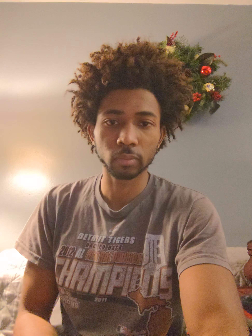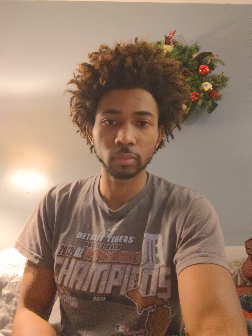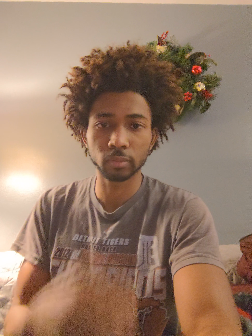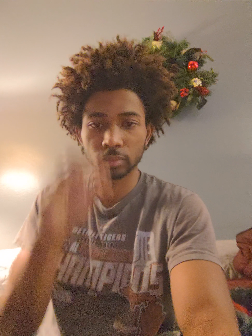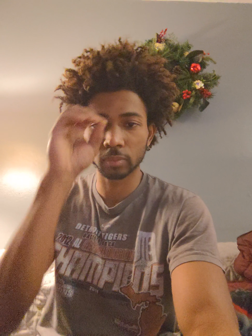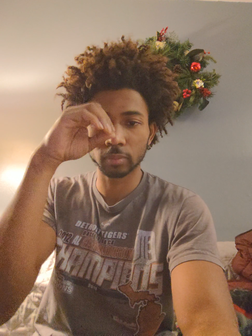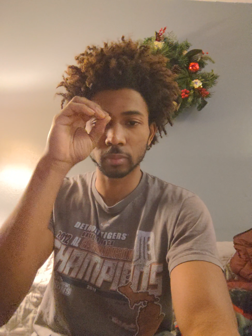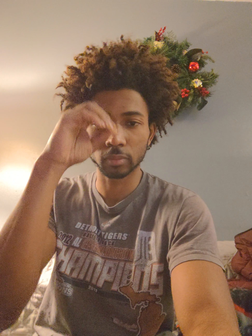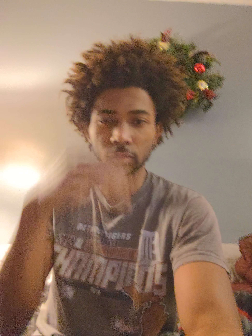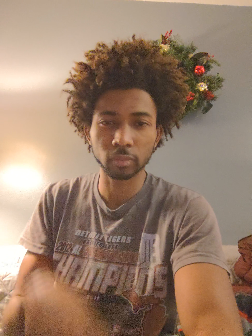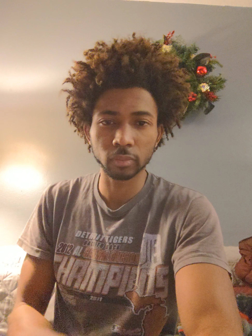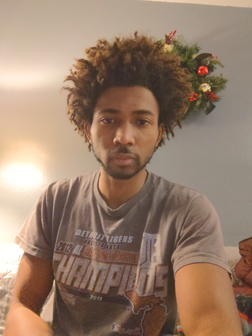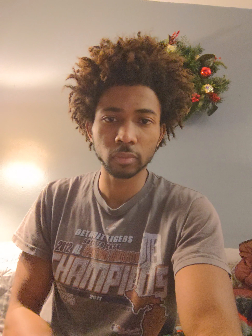owl